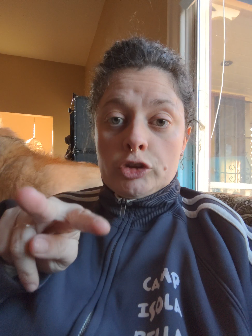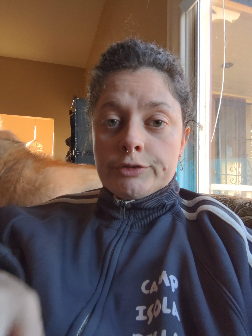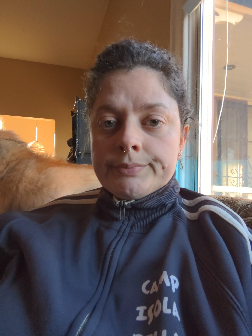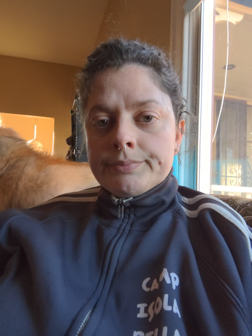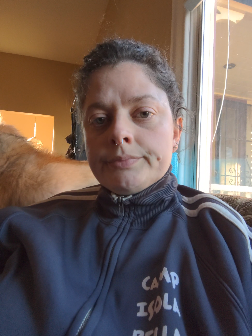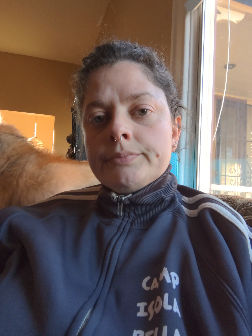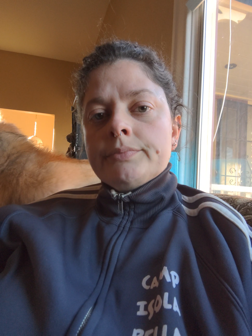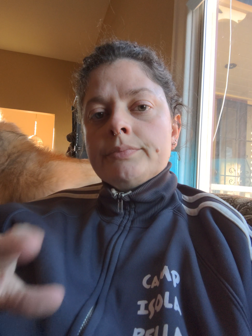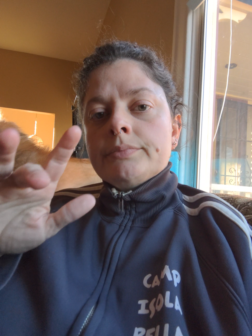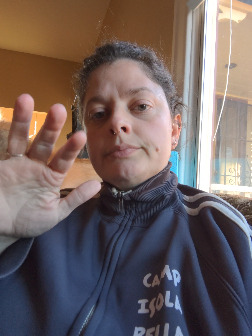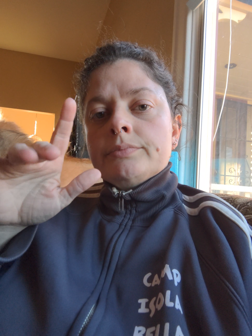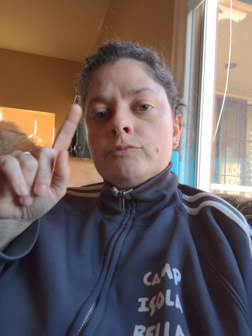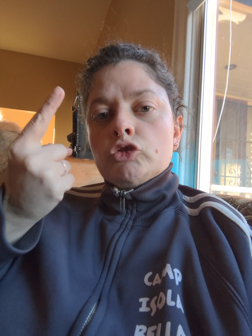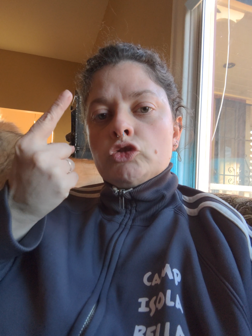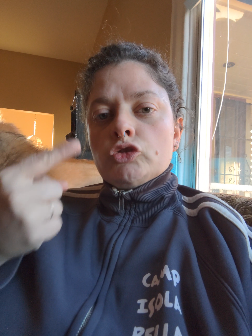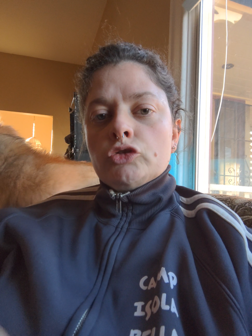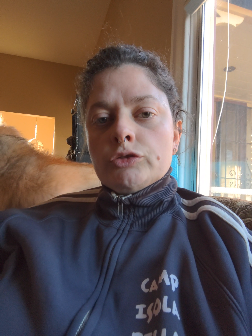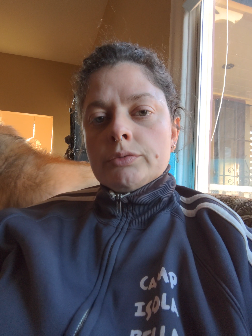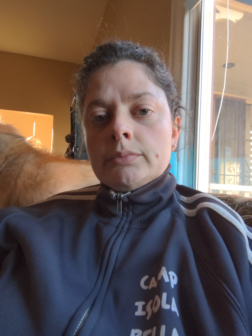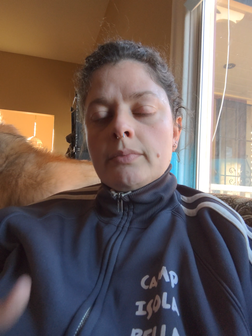first